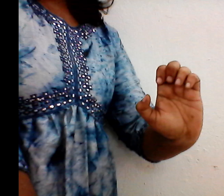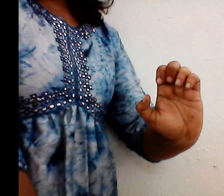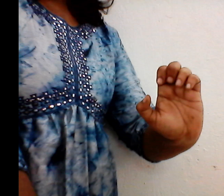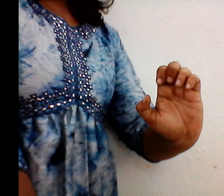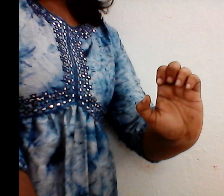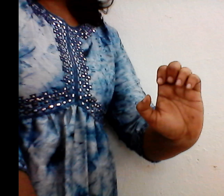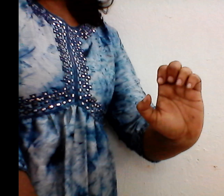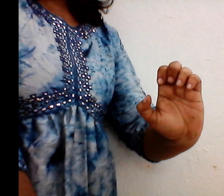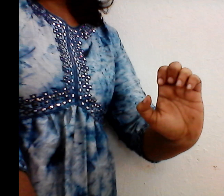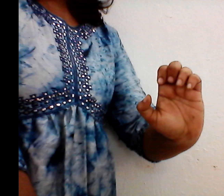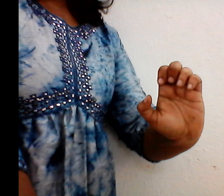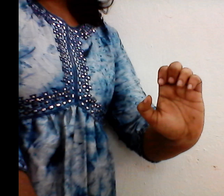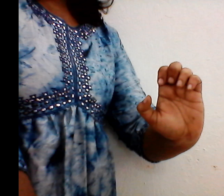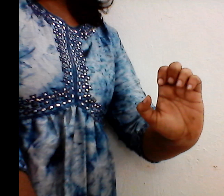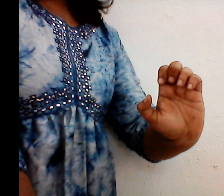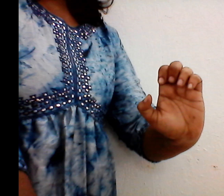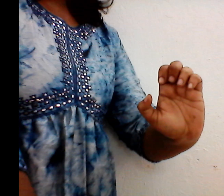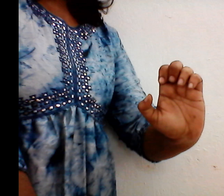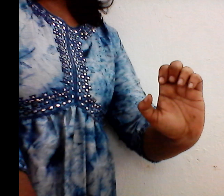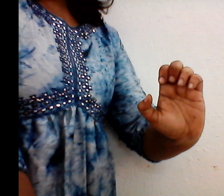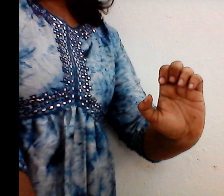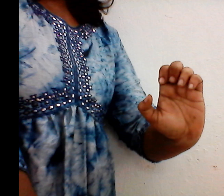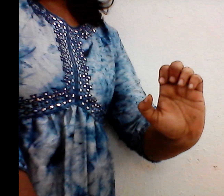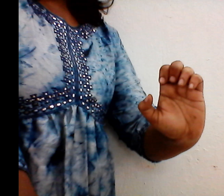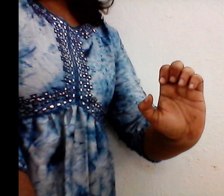ഇ